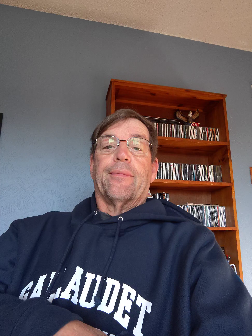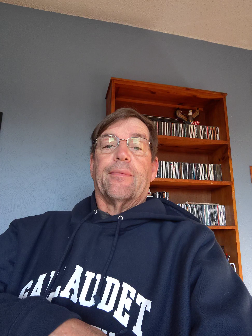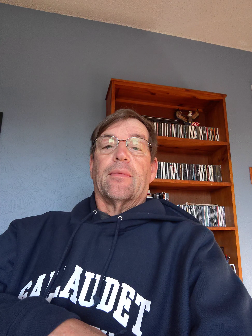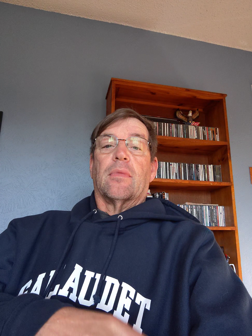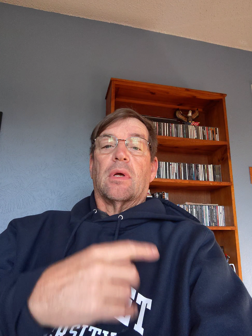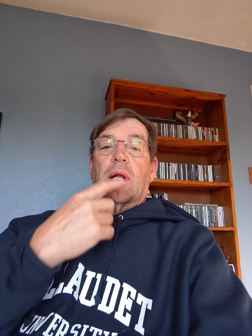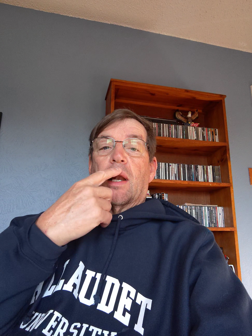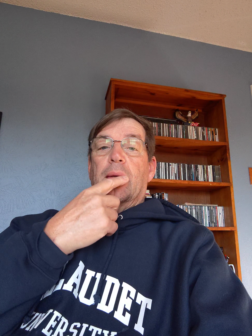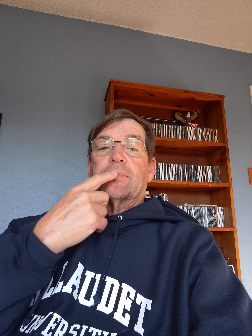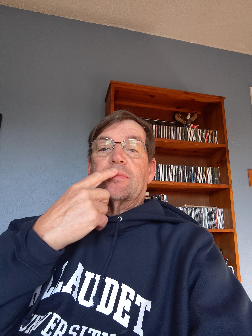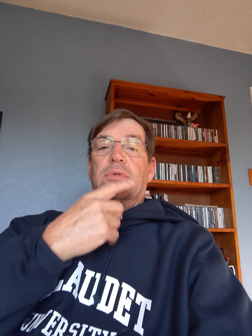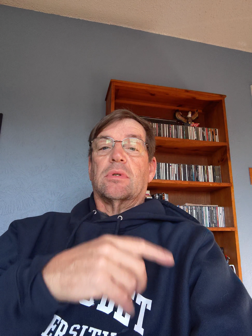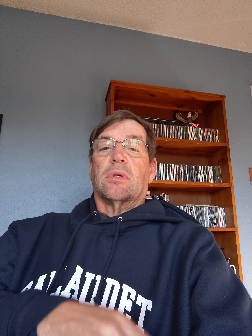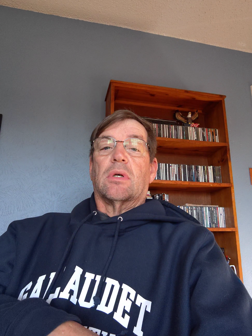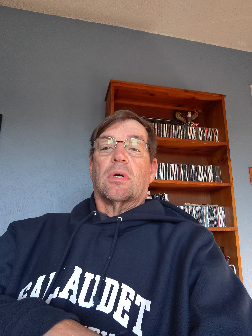lips